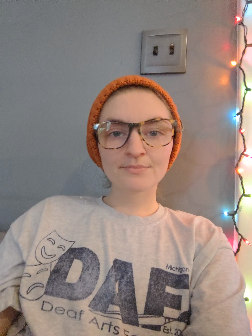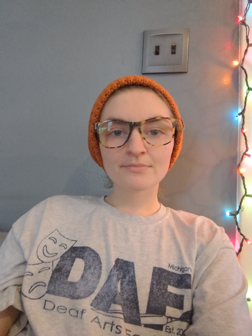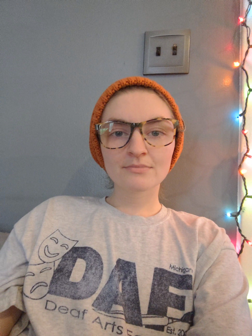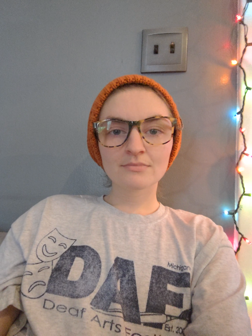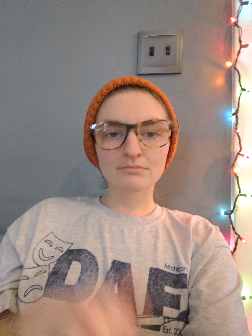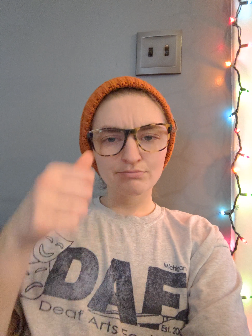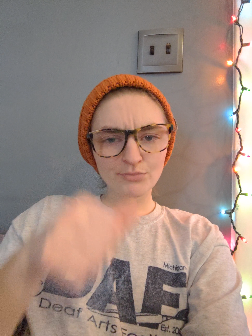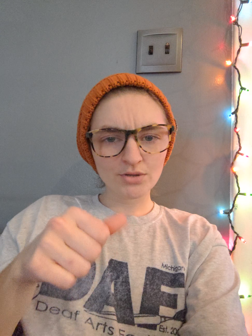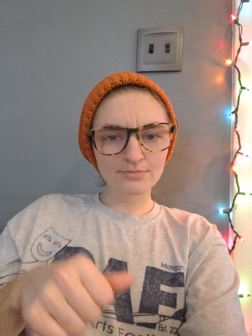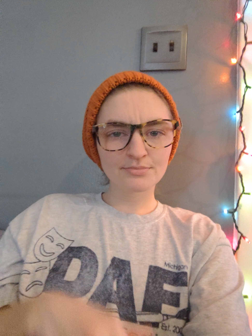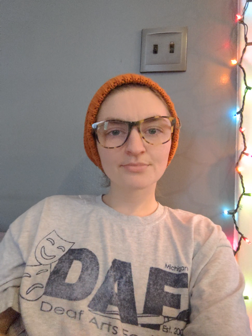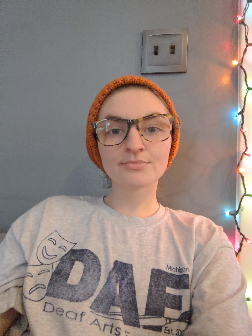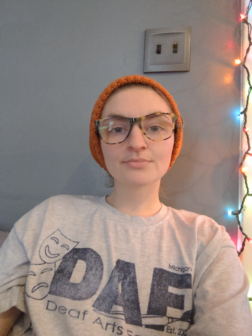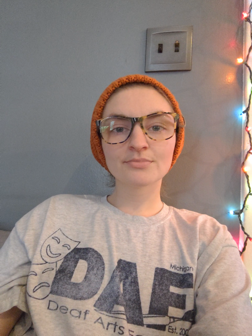puzzle